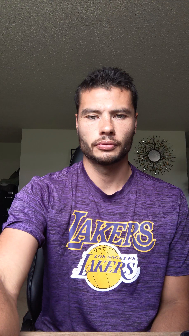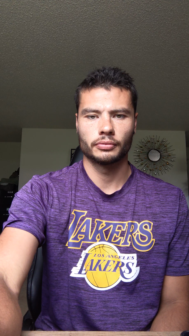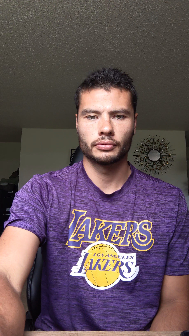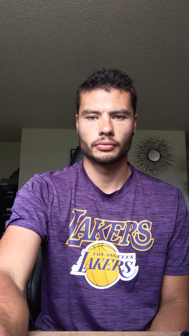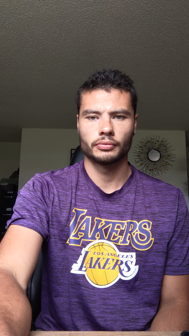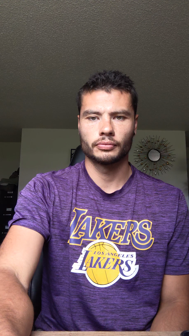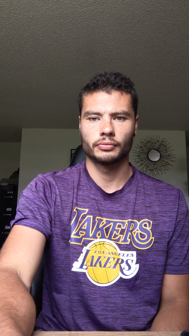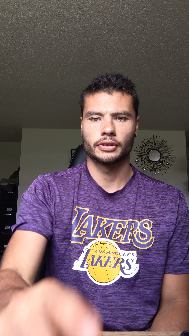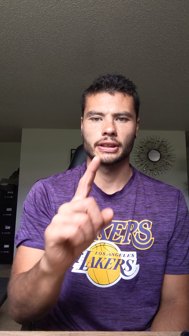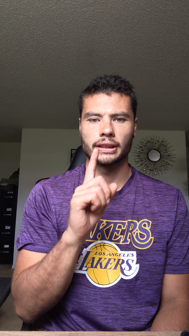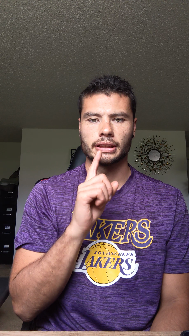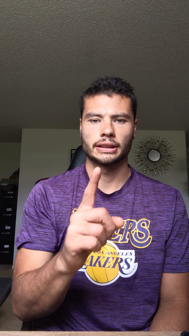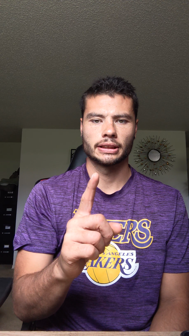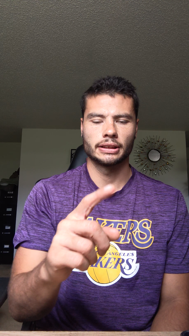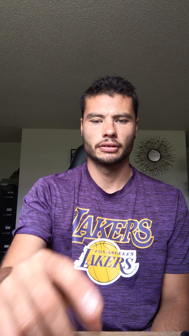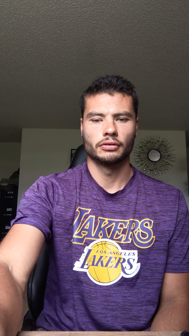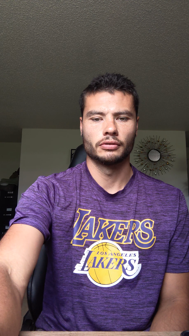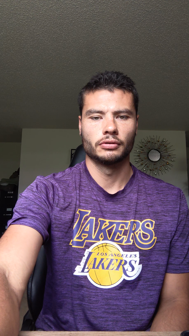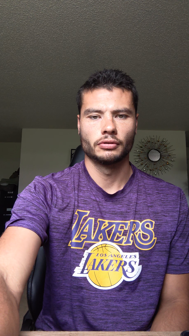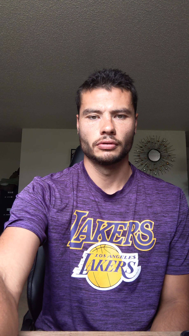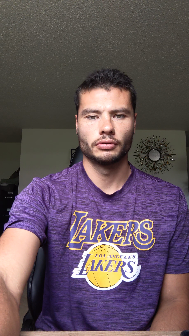is